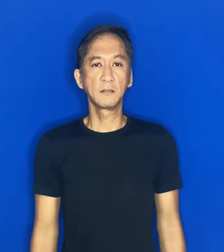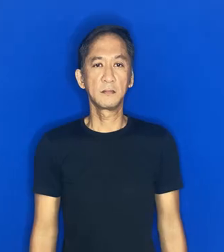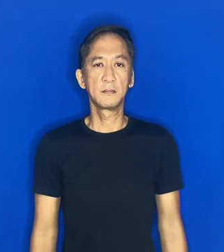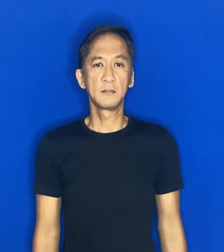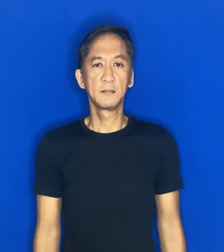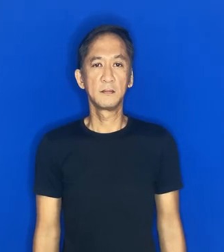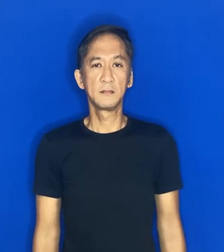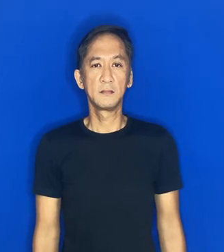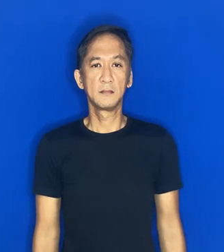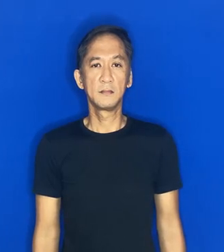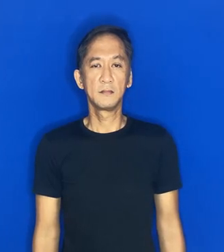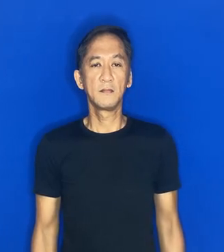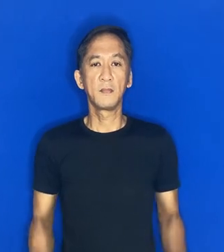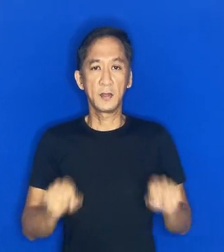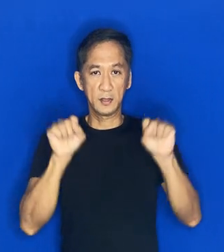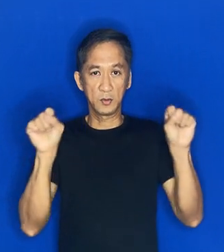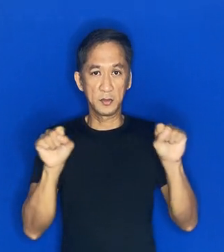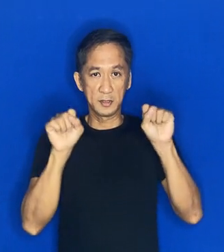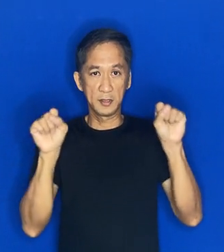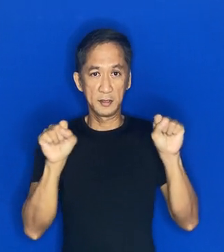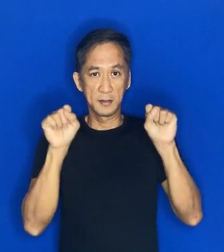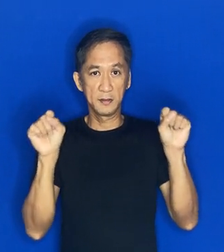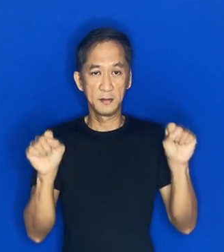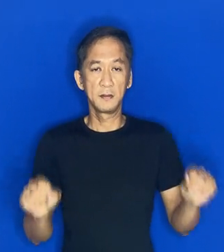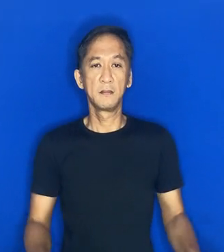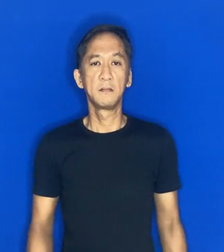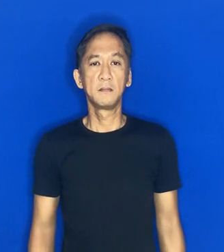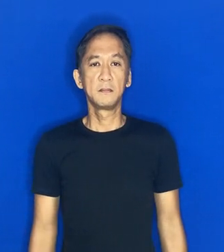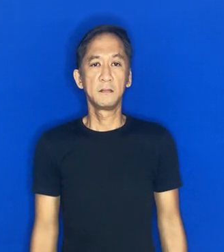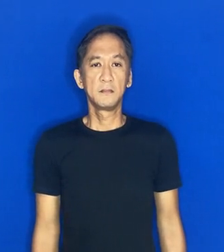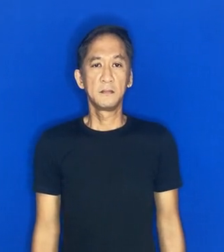saturday